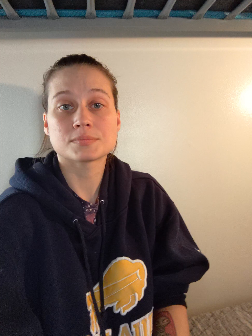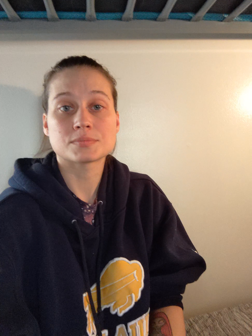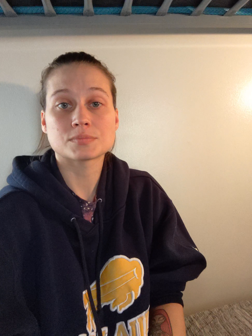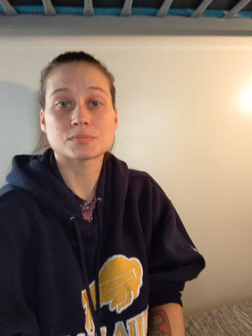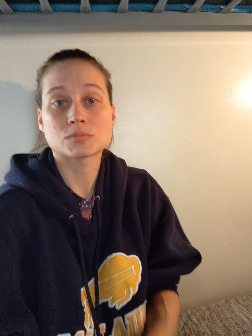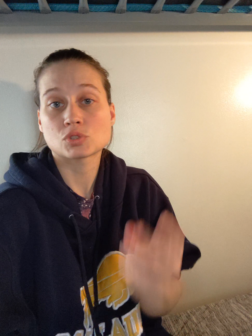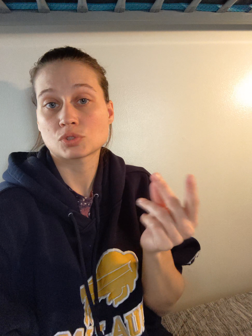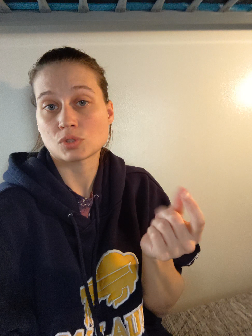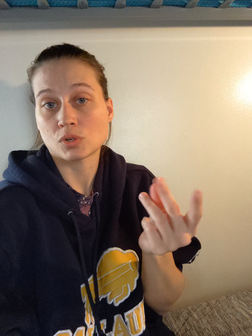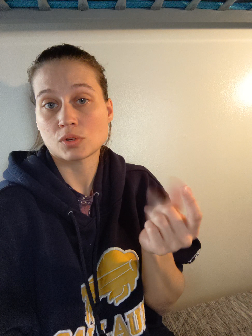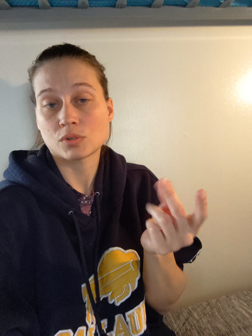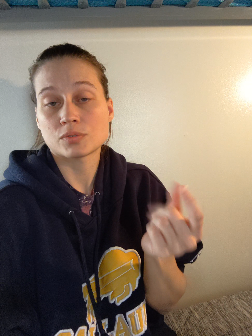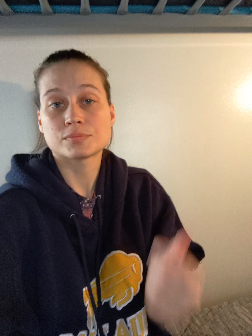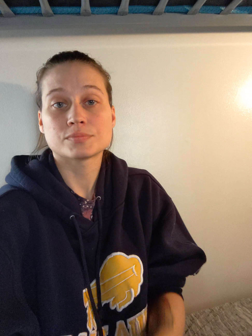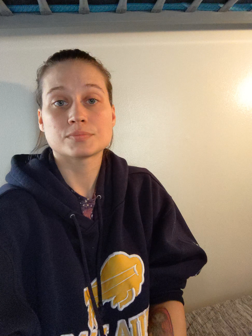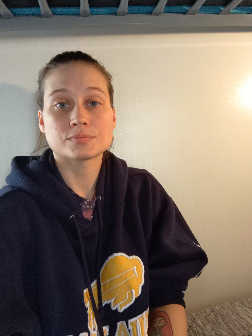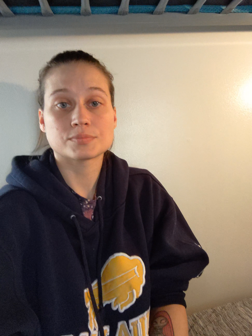dog